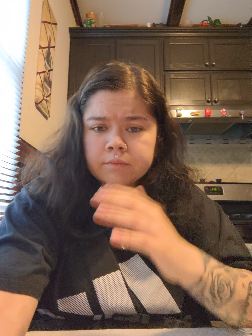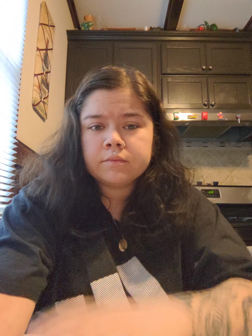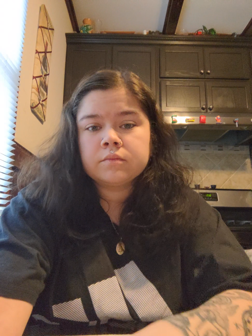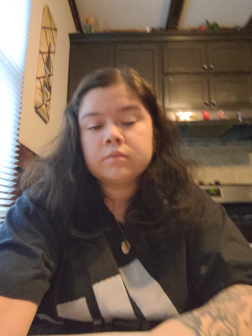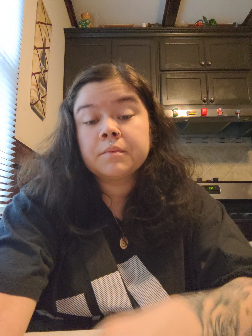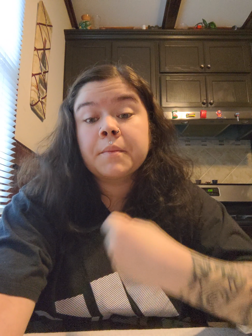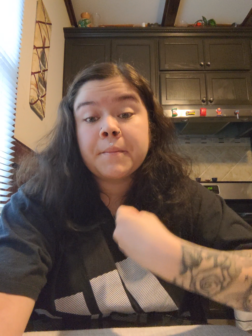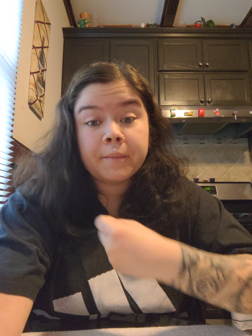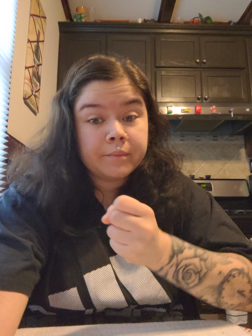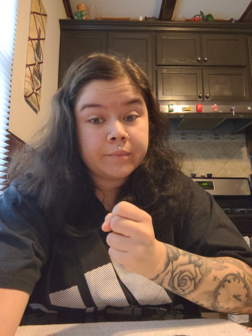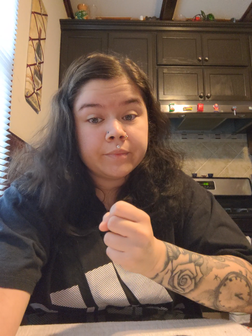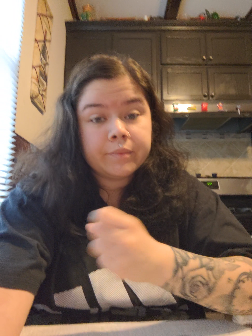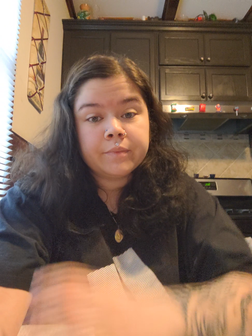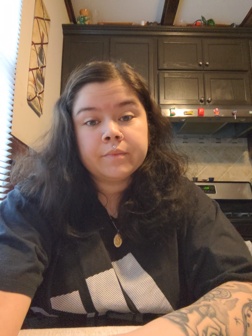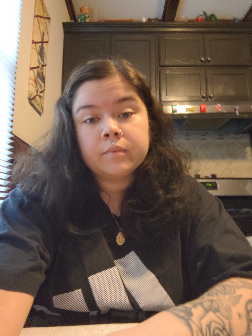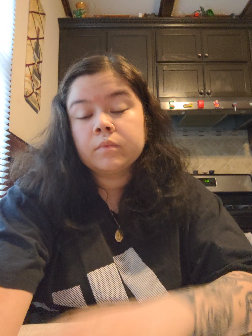make